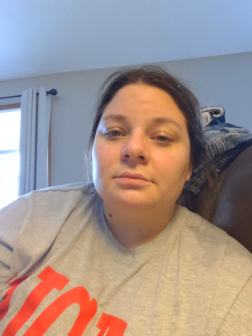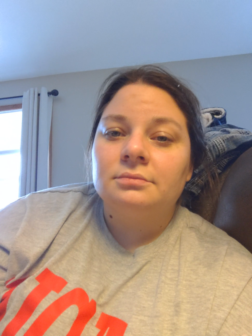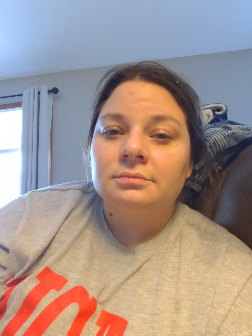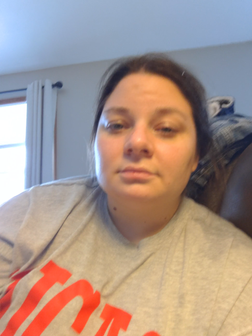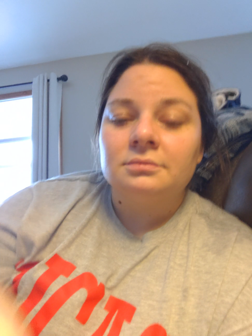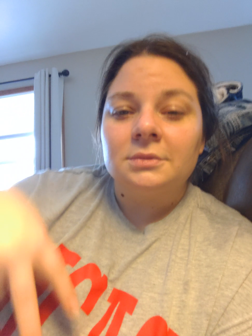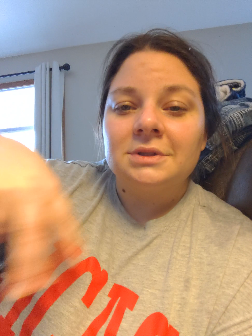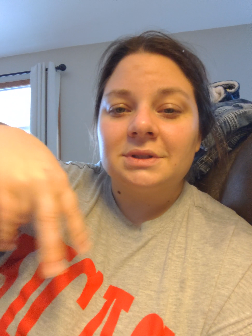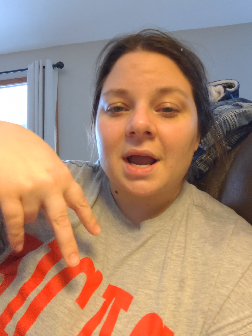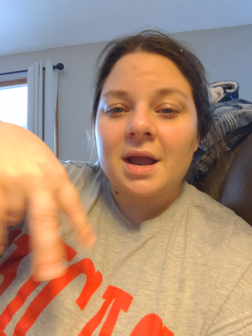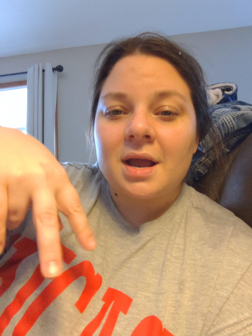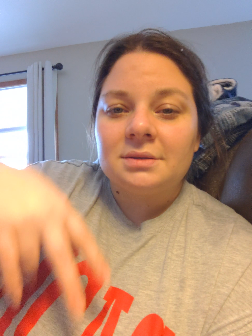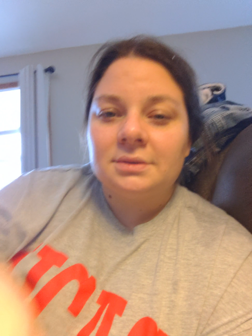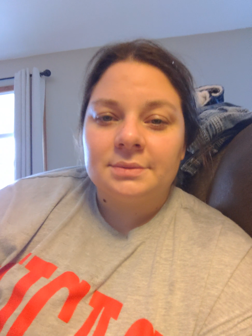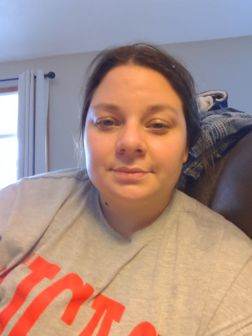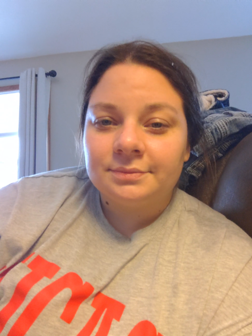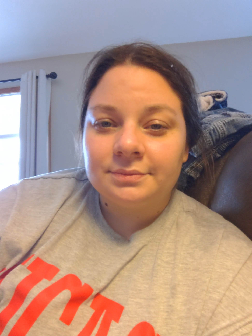dance